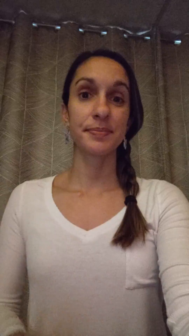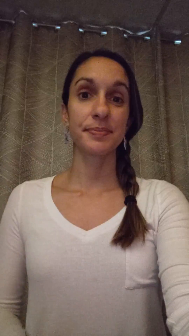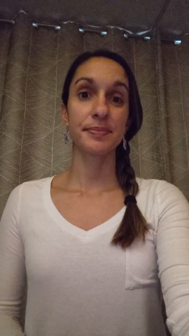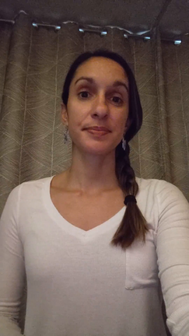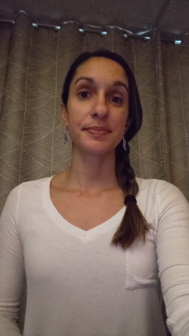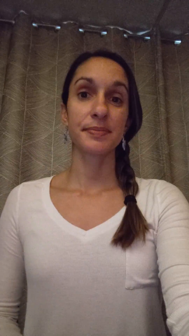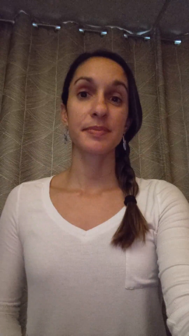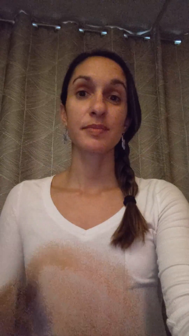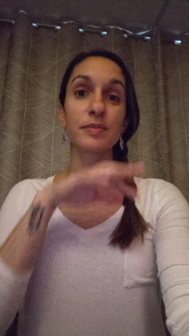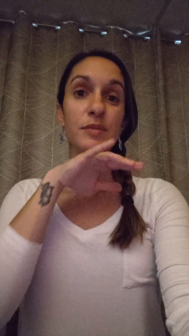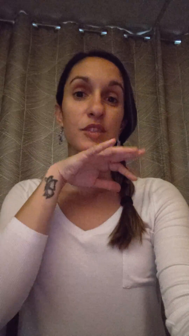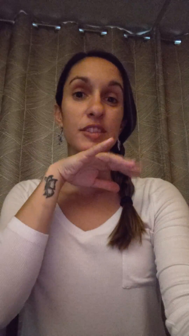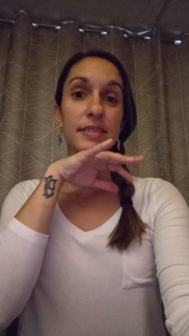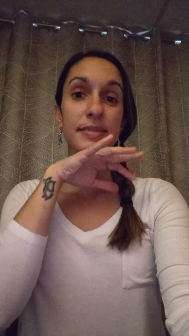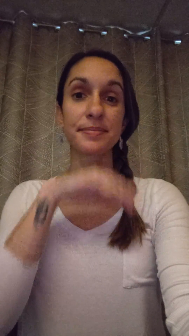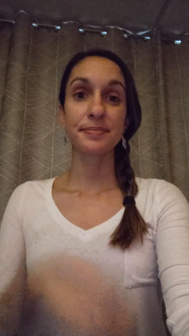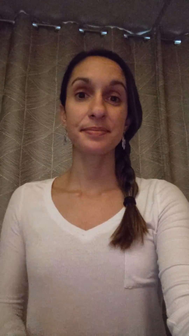naughty